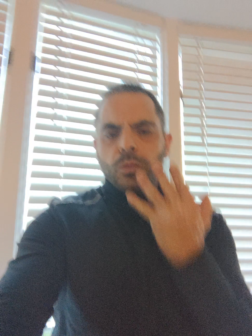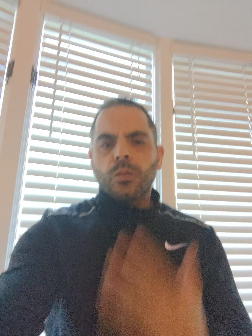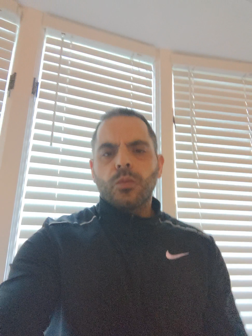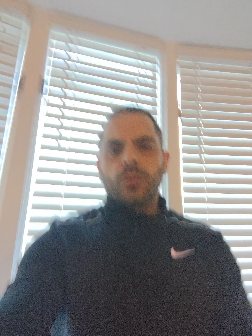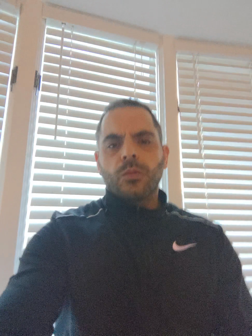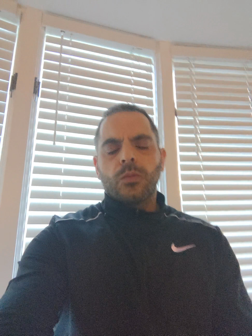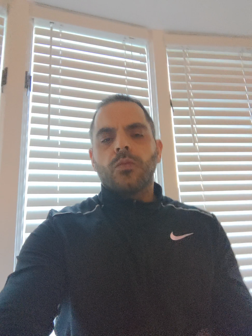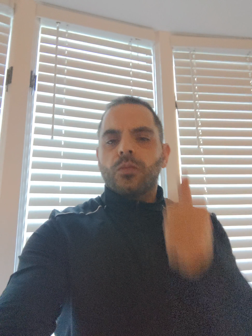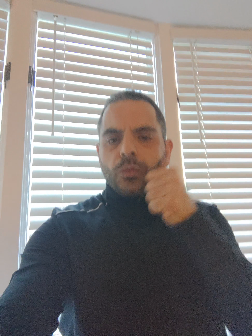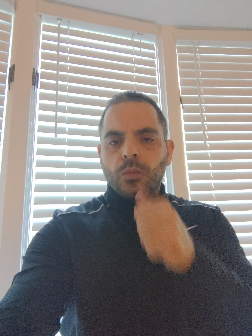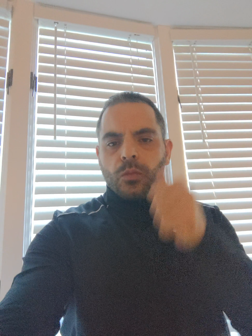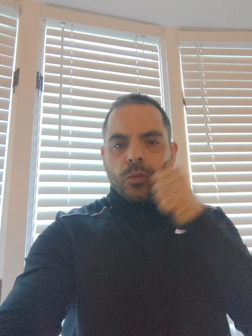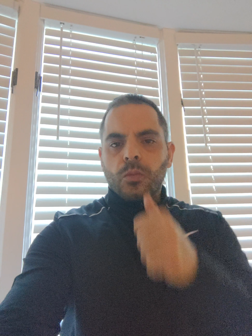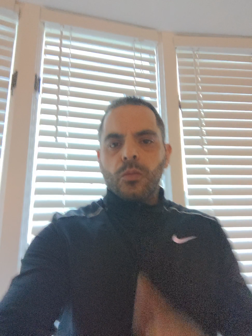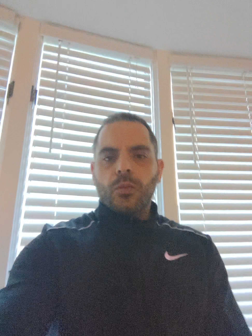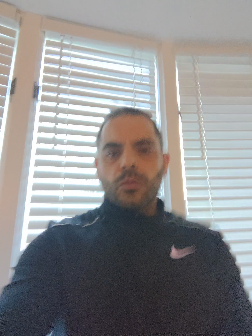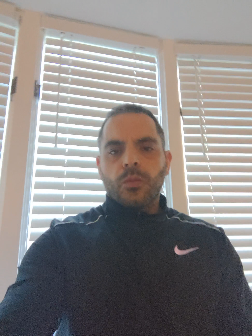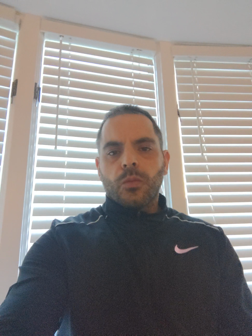girl